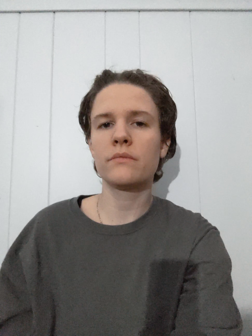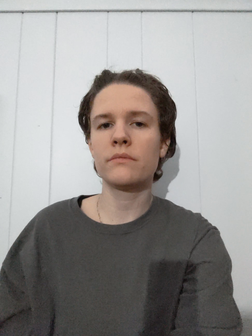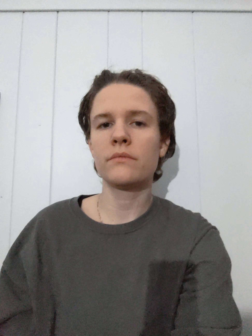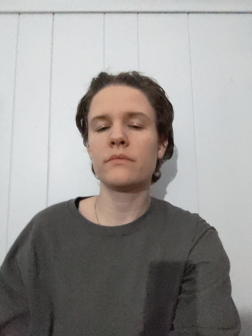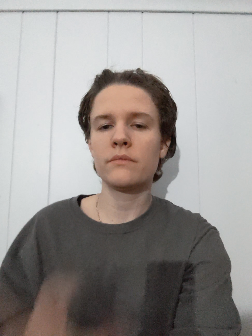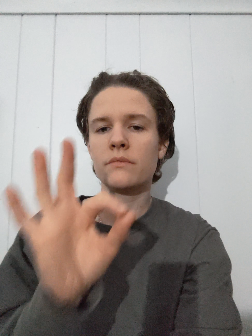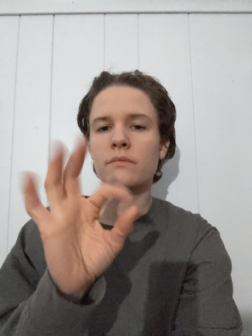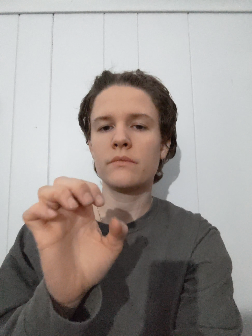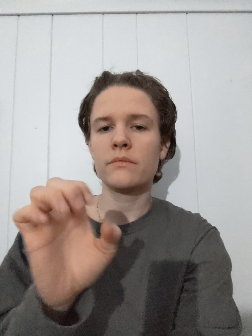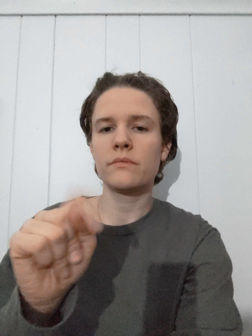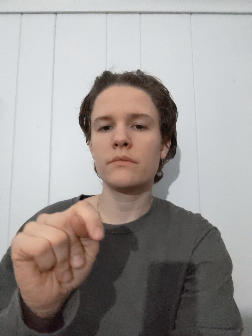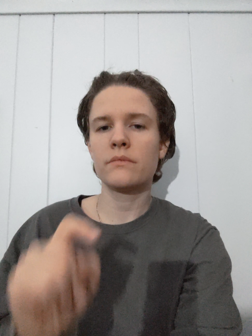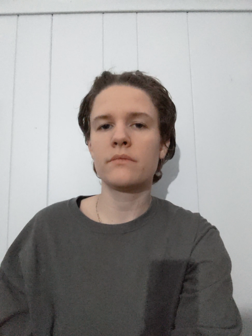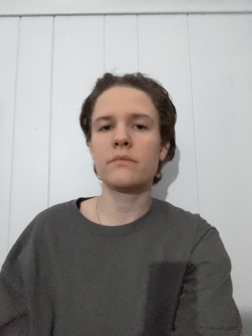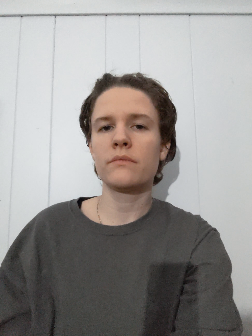feet